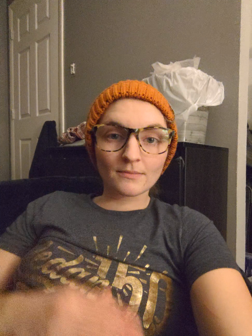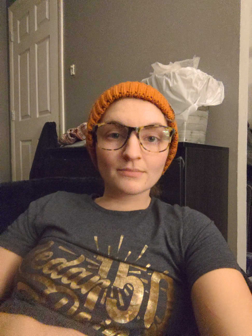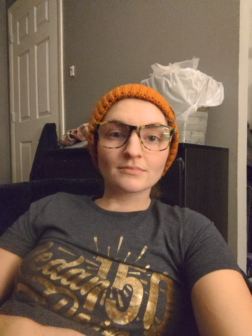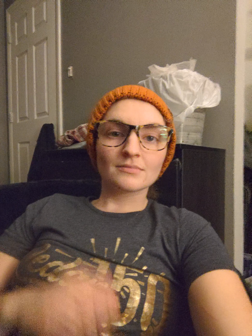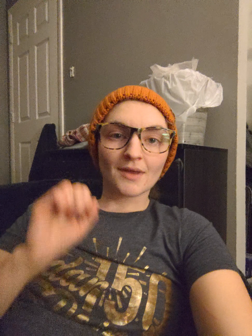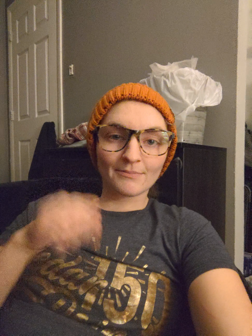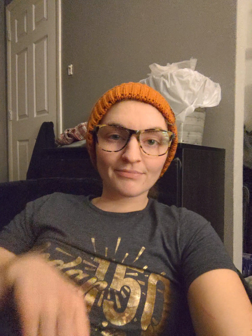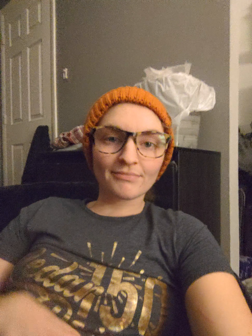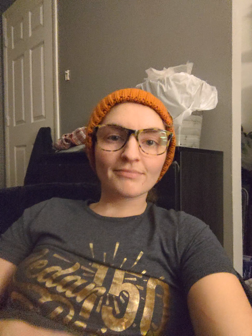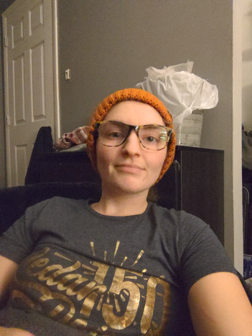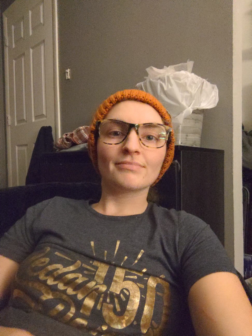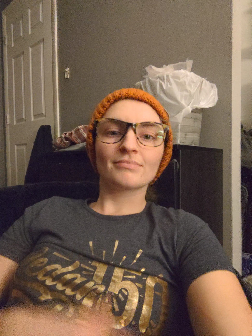can